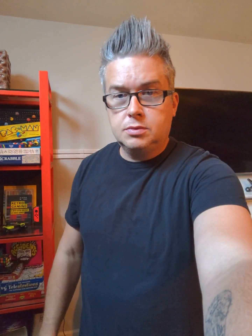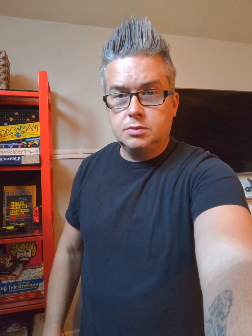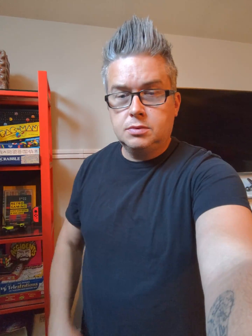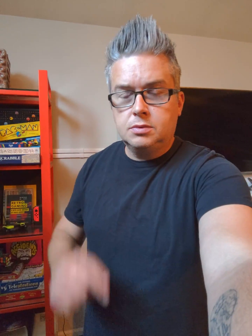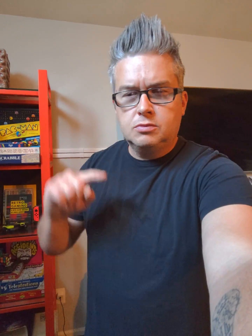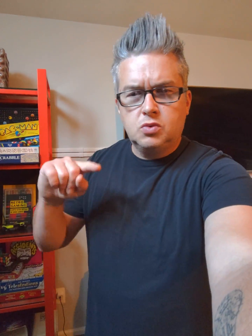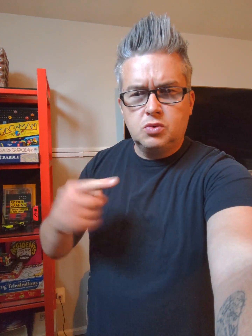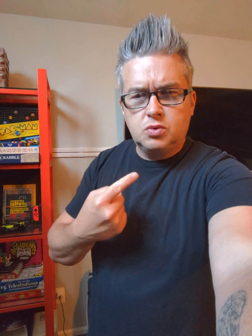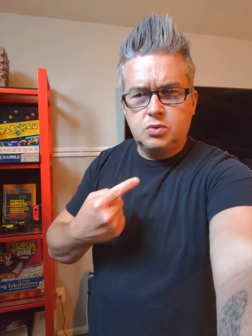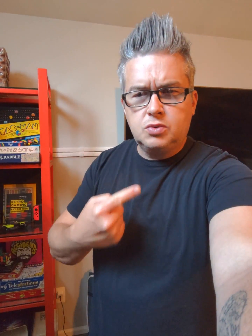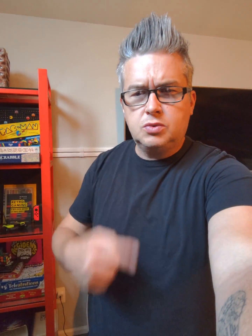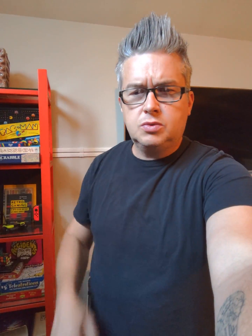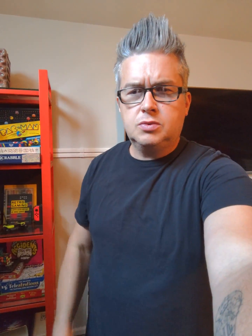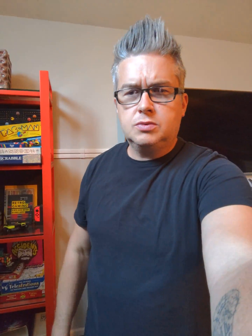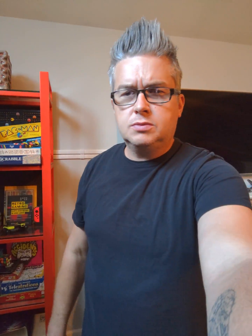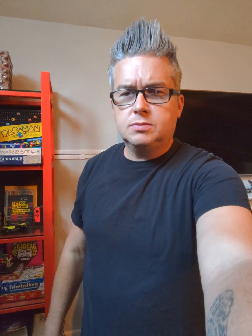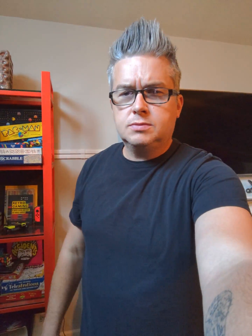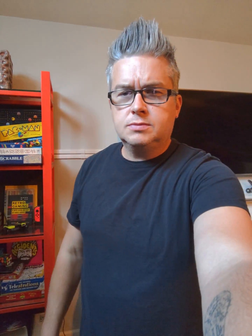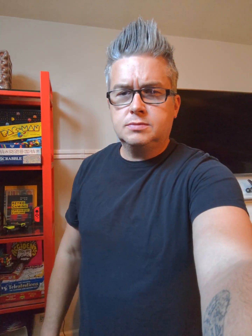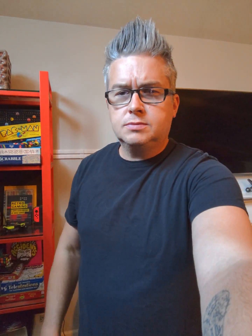hurt